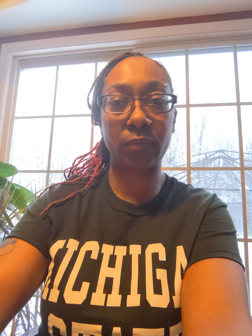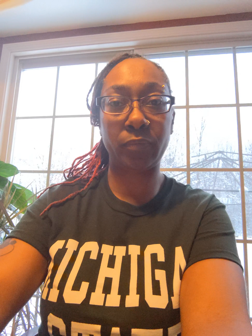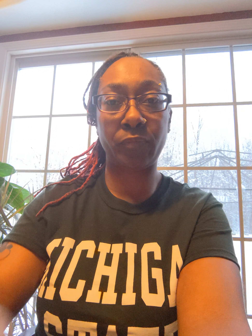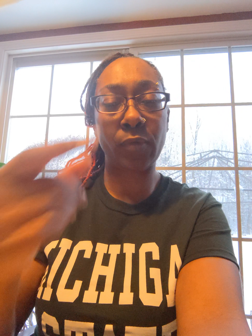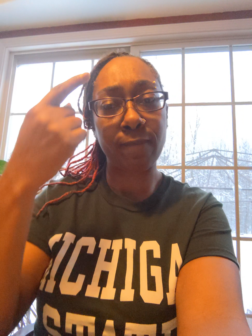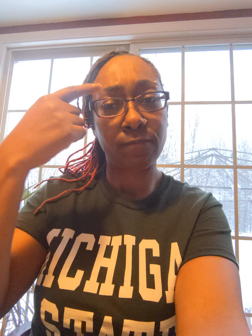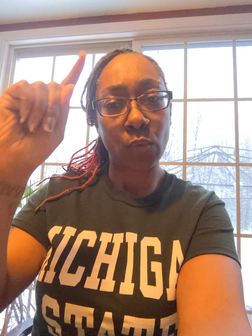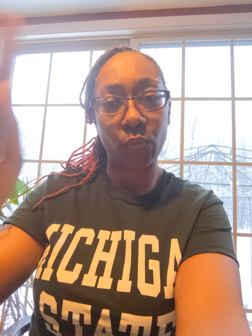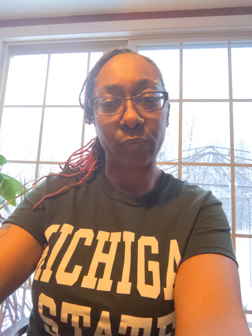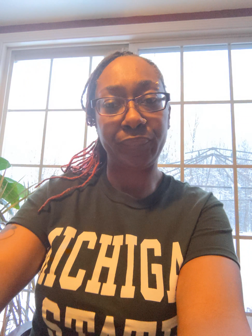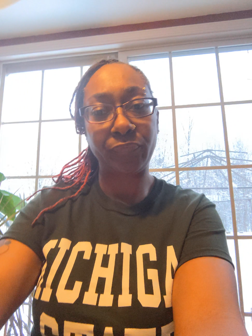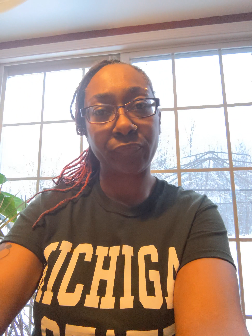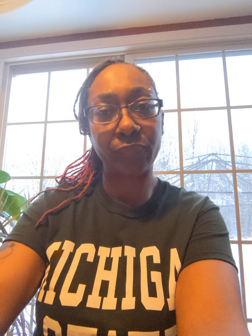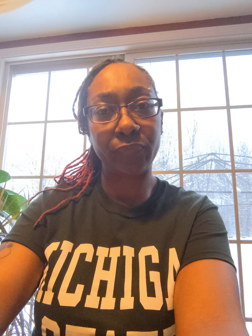for